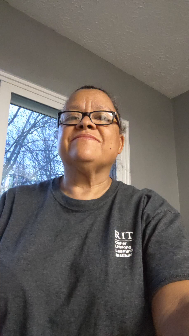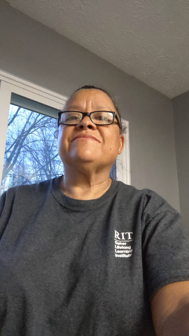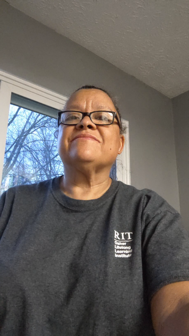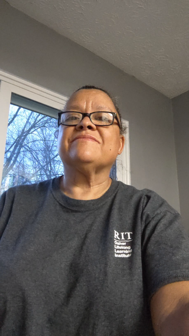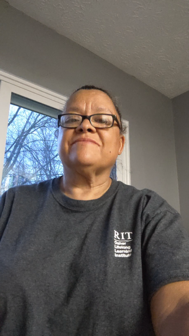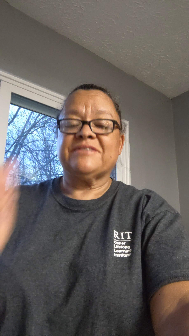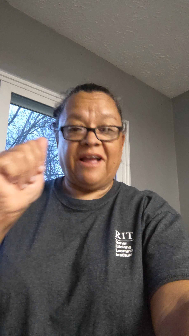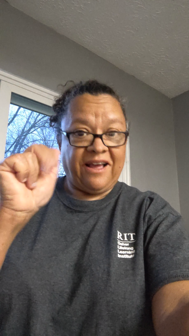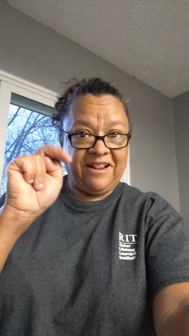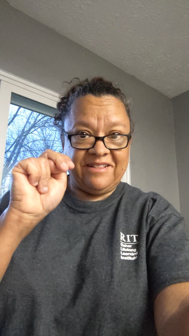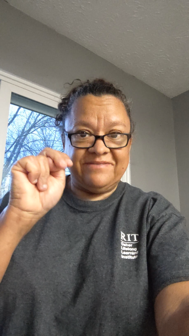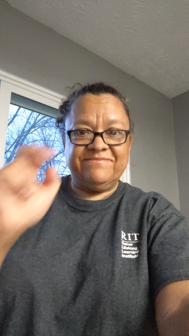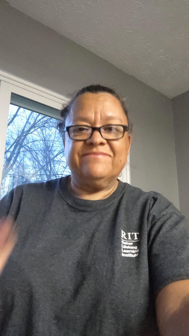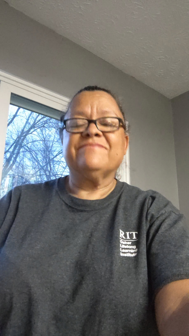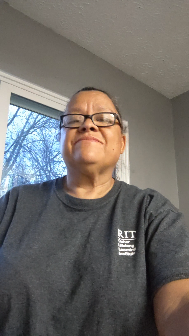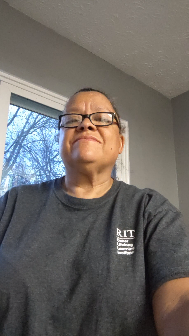an